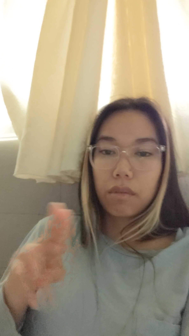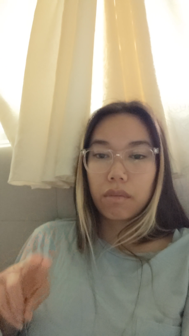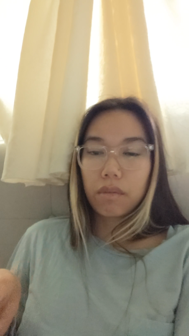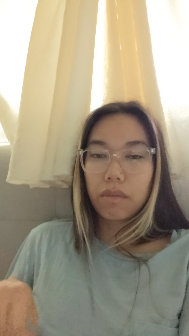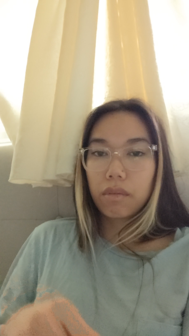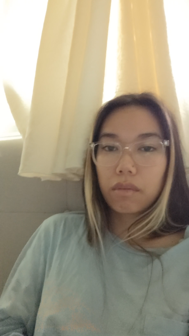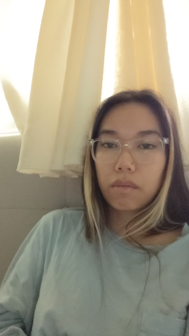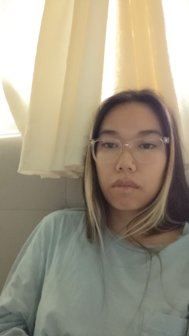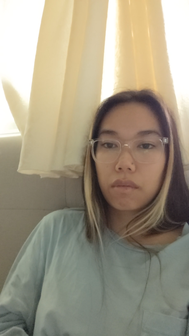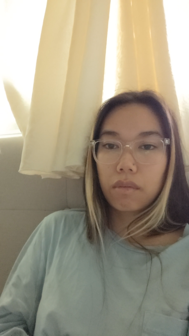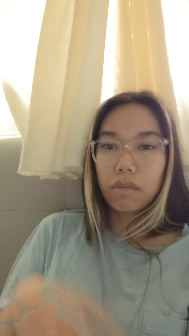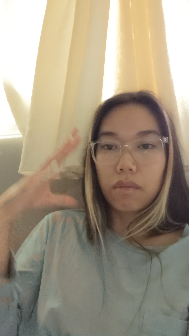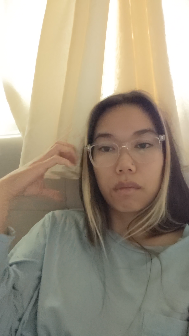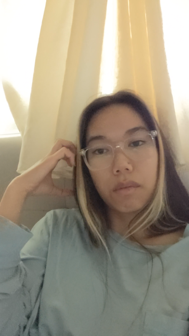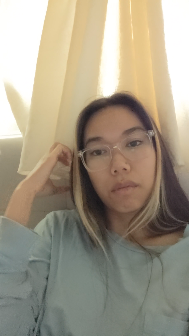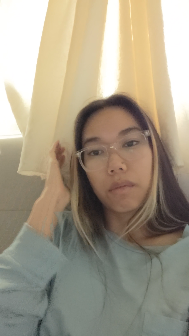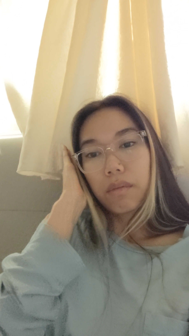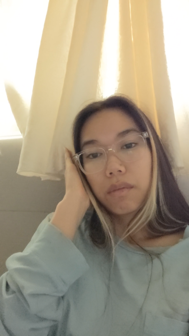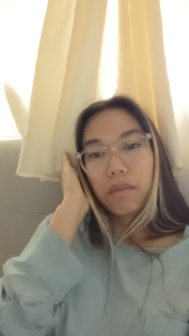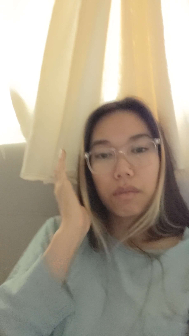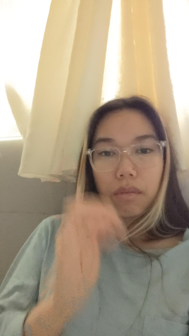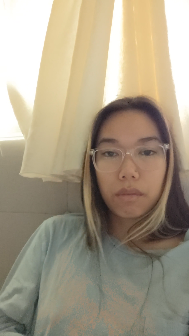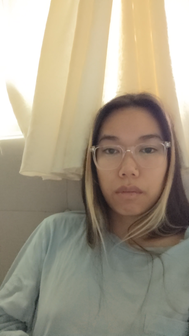pillow